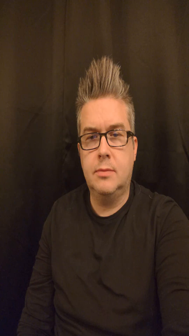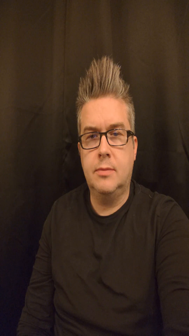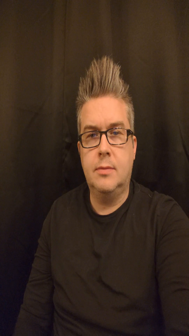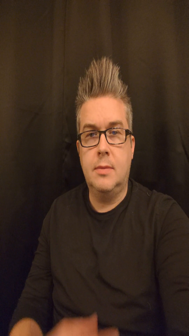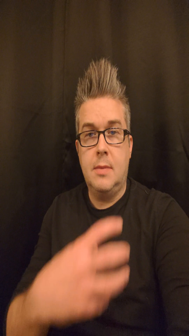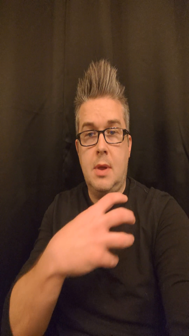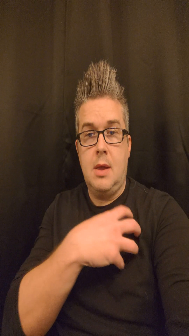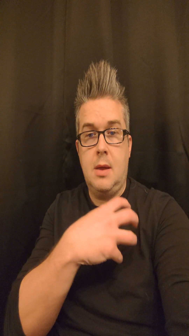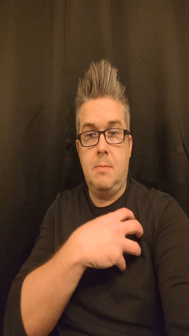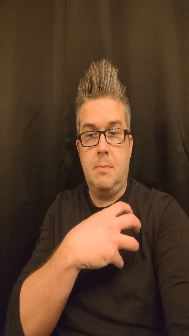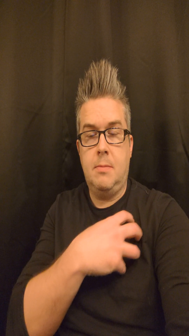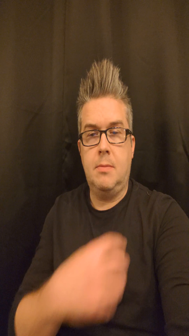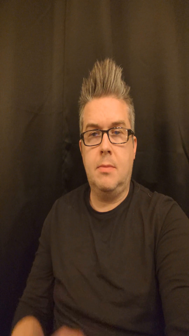police